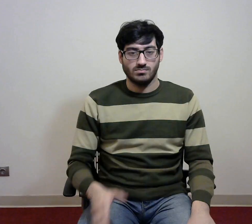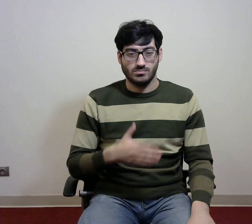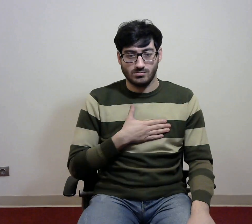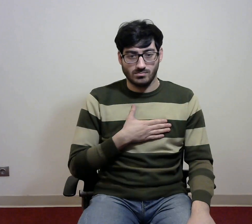mən